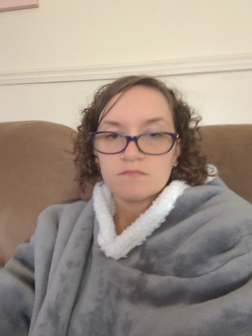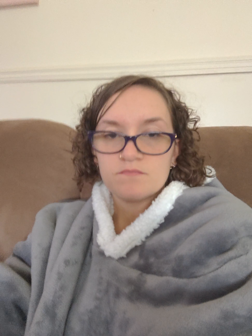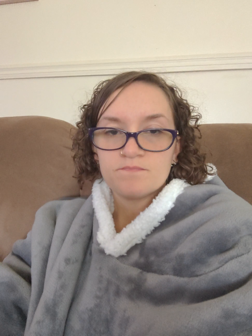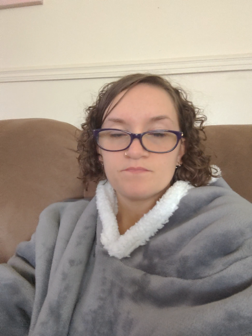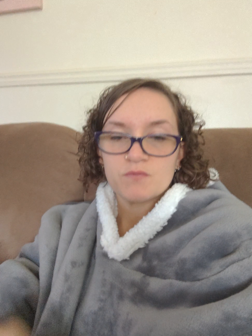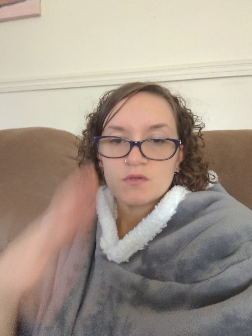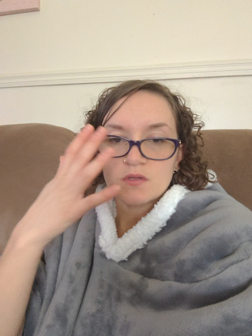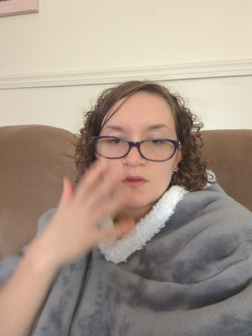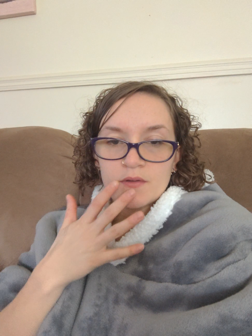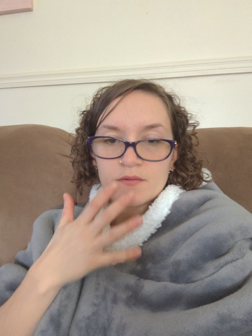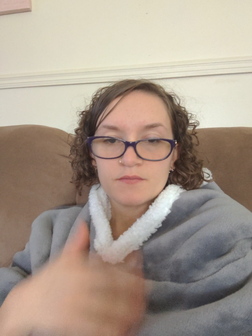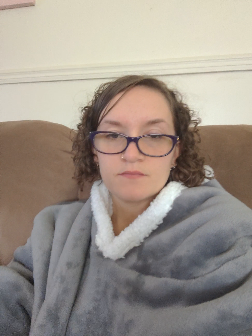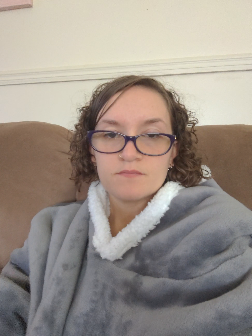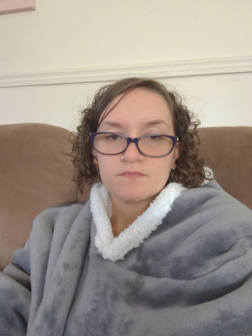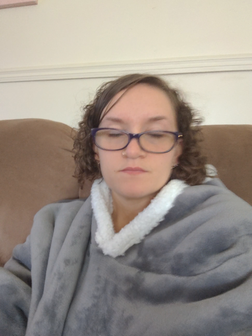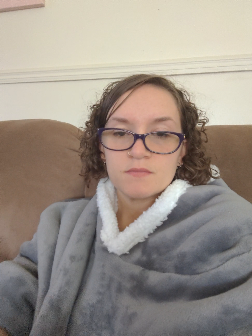sad